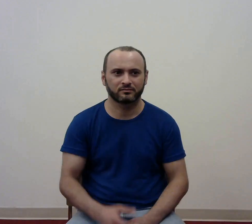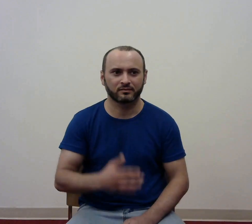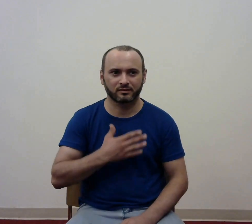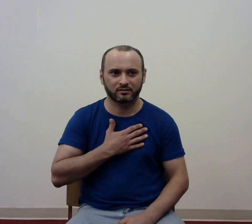mən